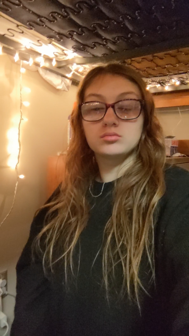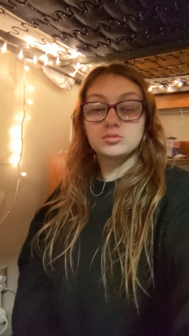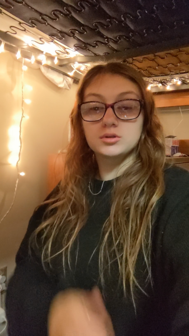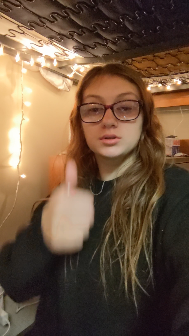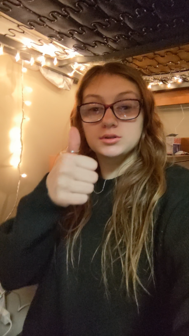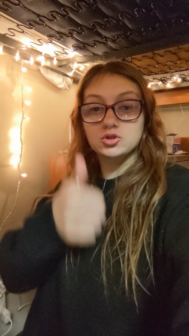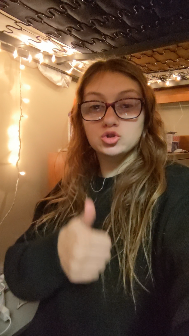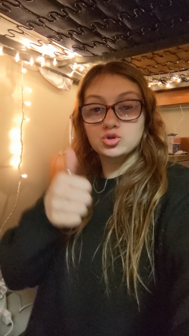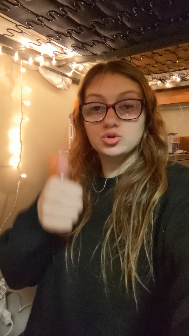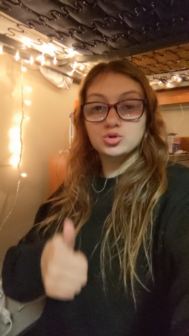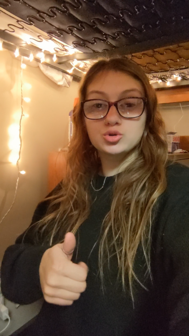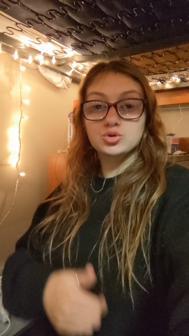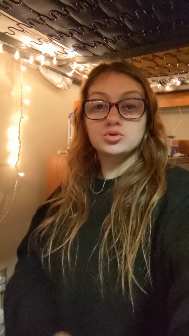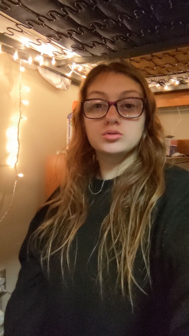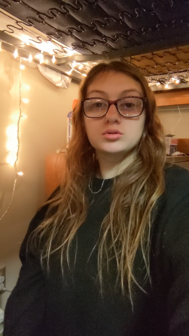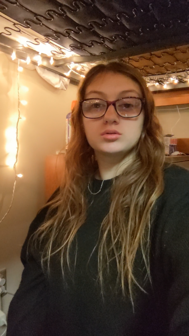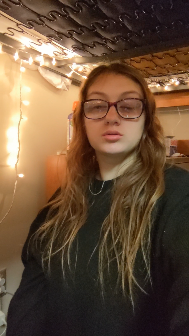each